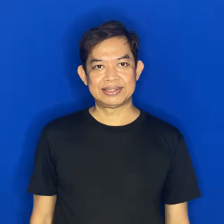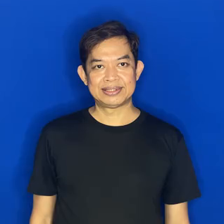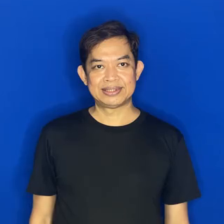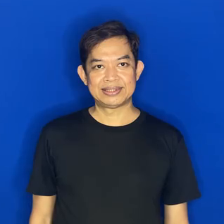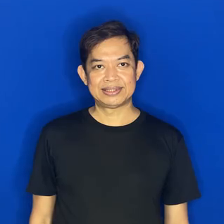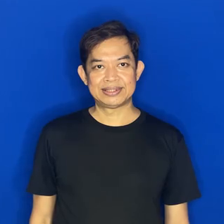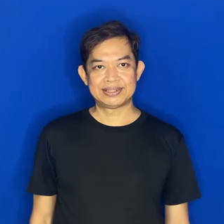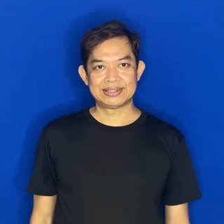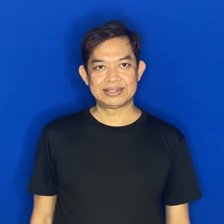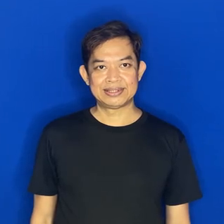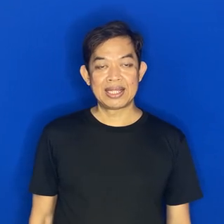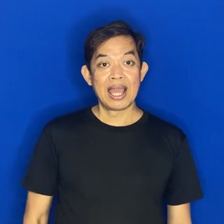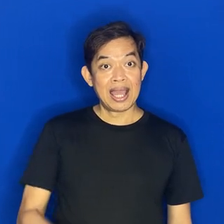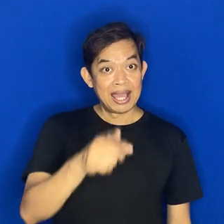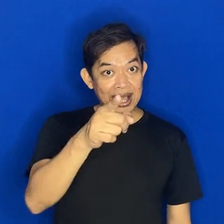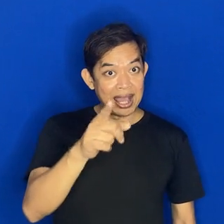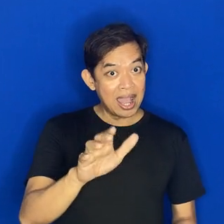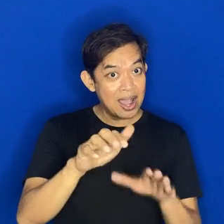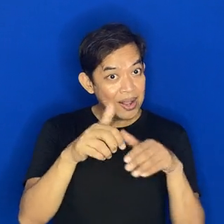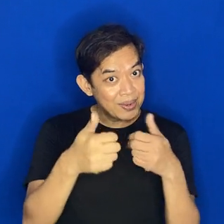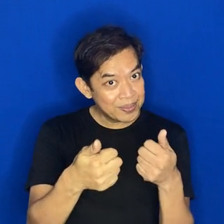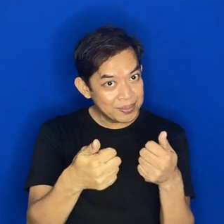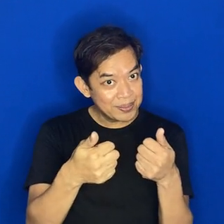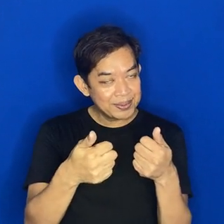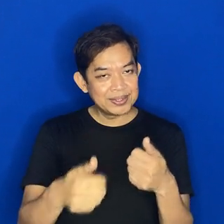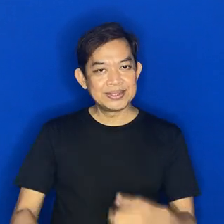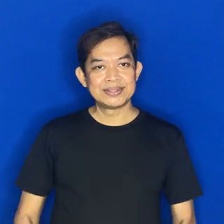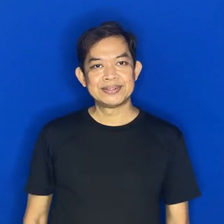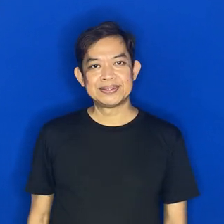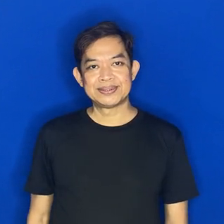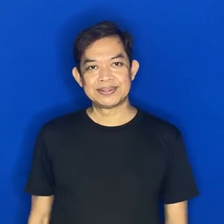how are you